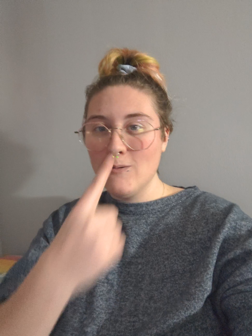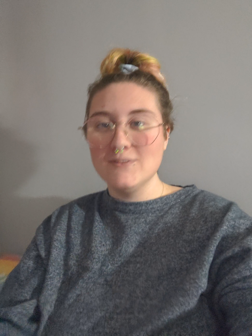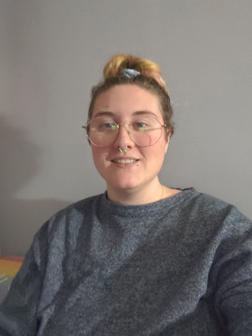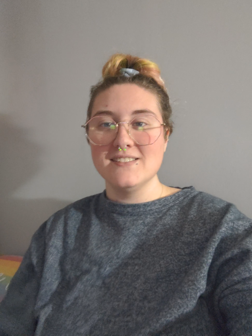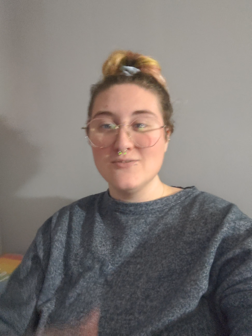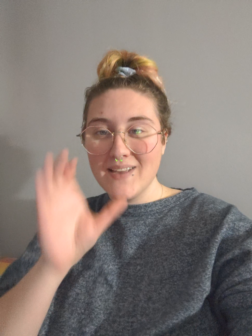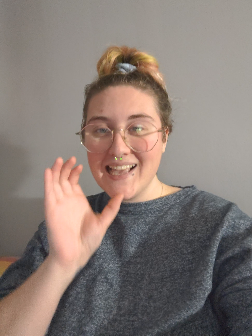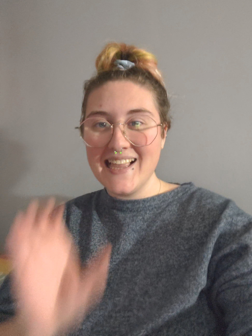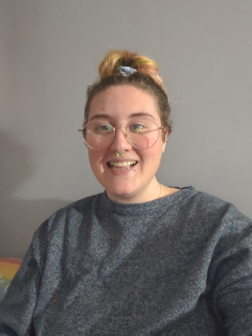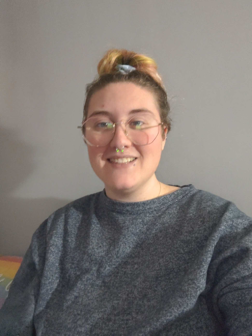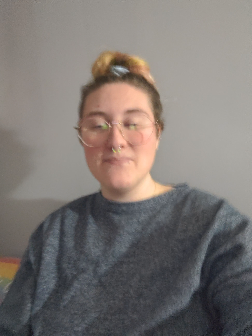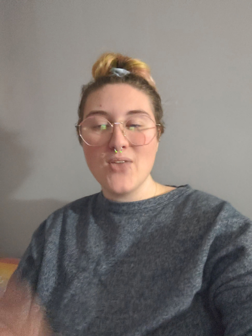drink